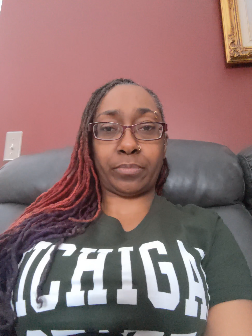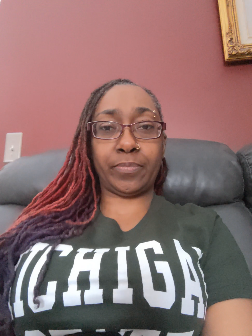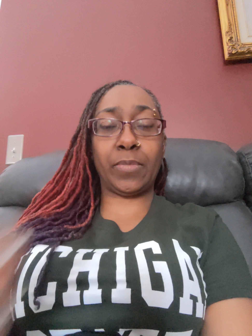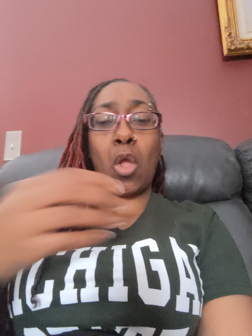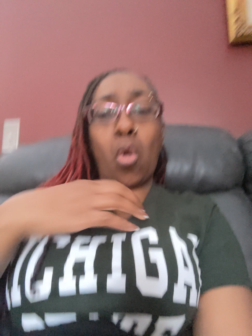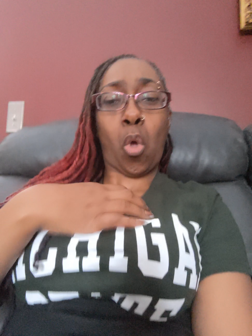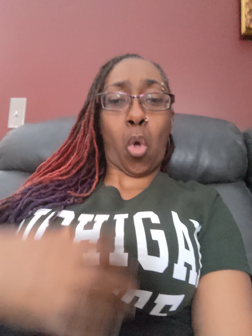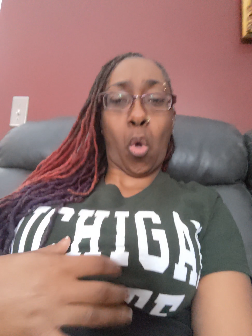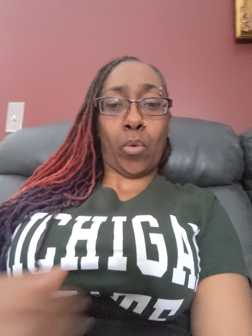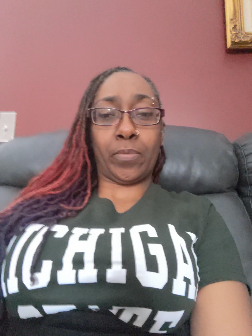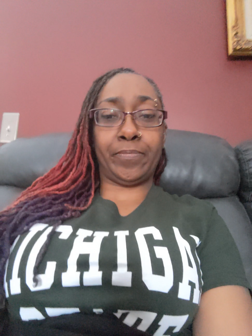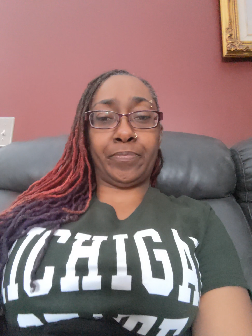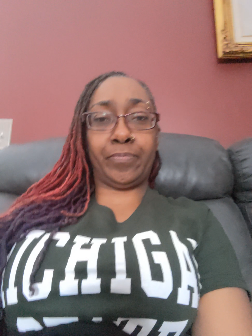hungry